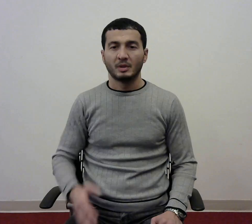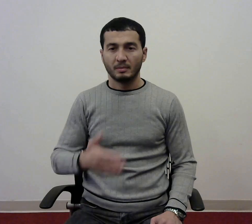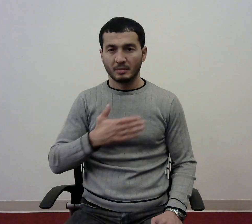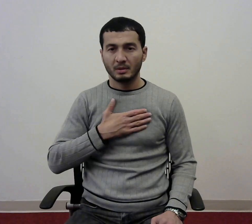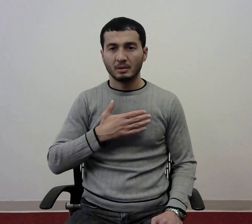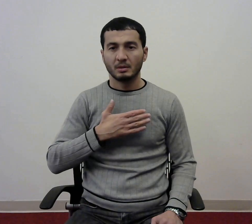mən